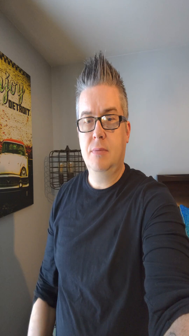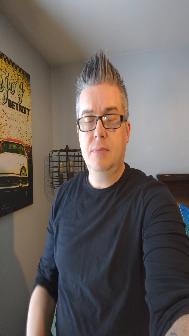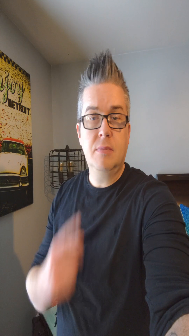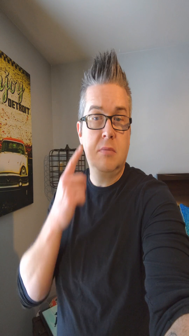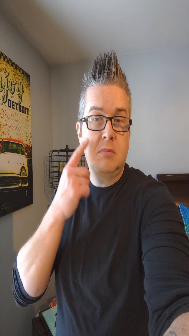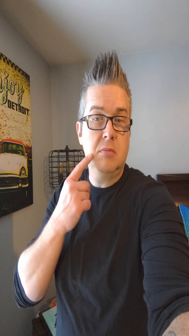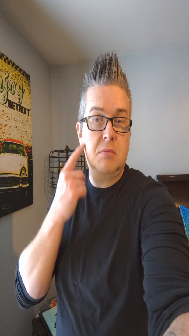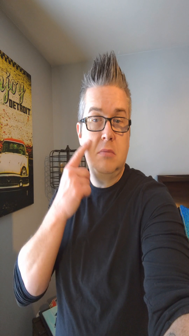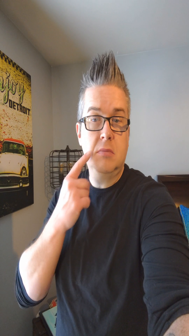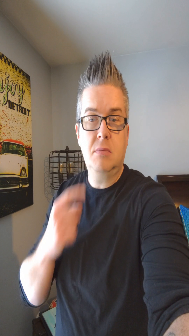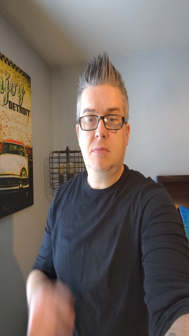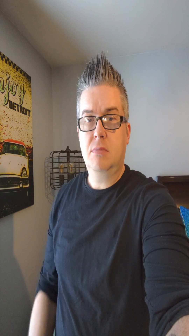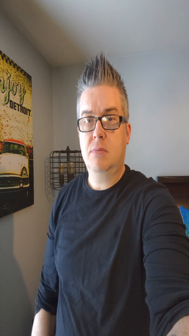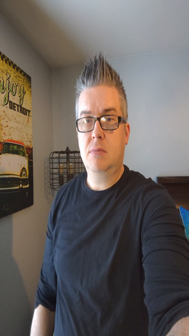cheek